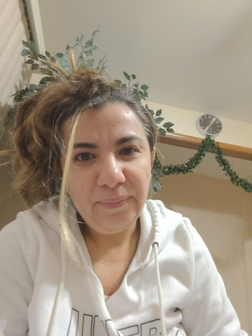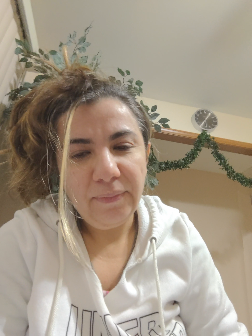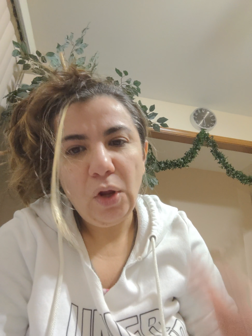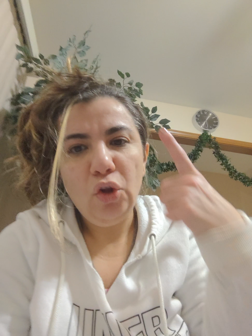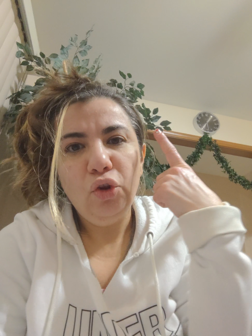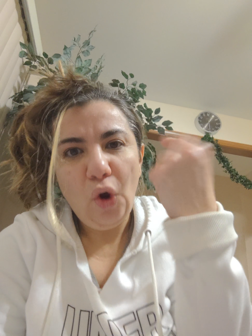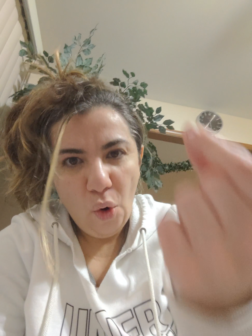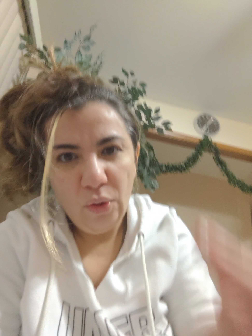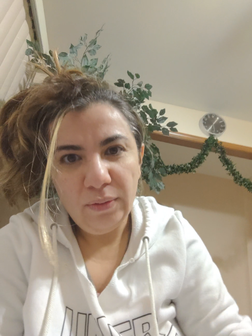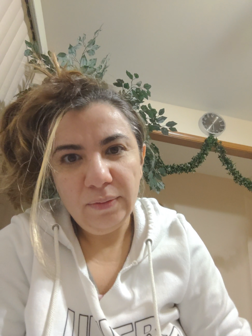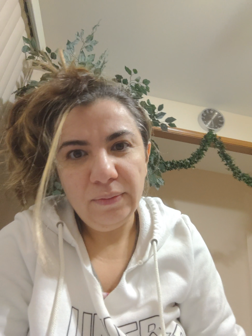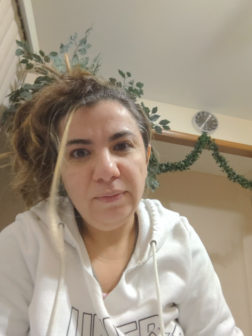go